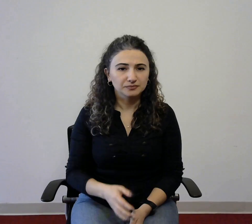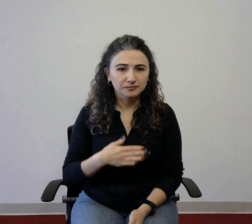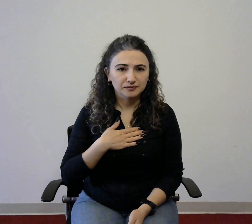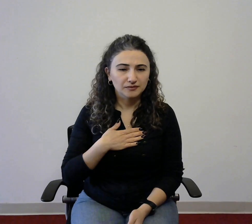mən